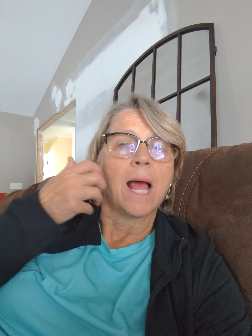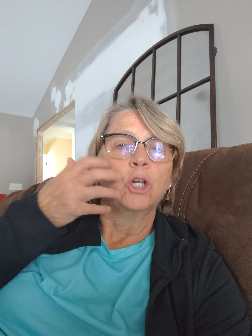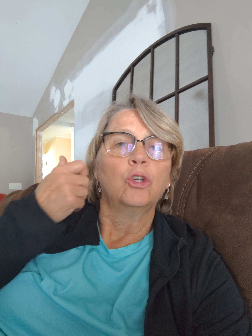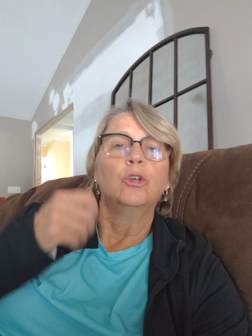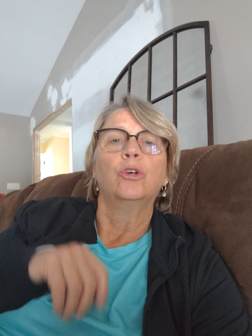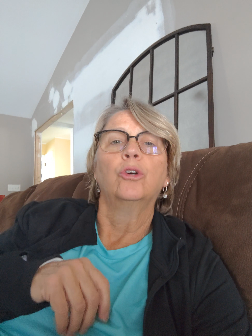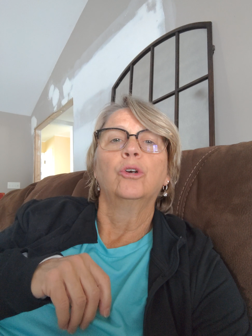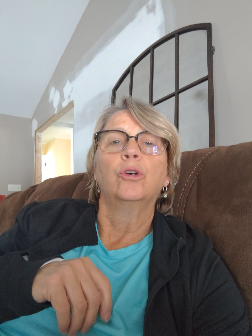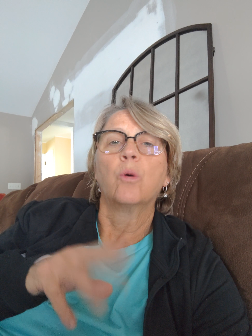tiger